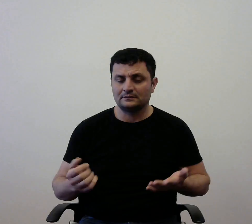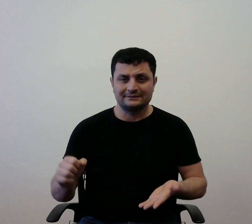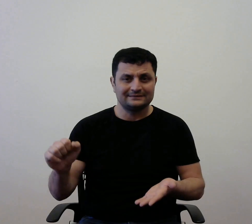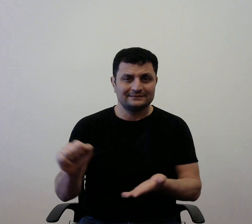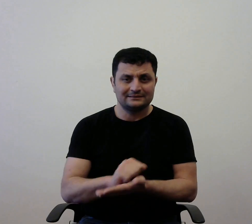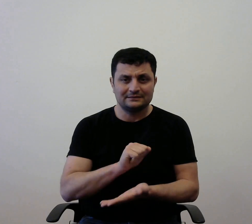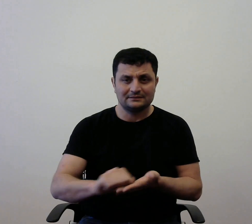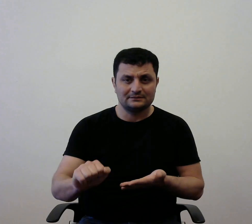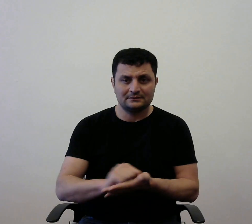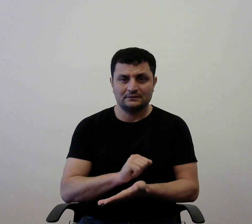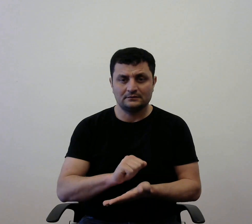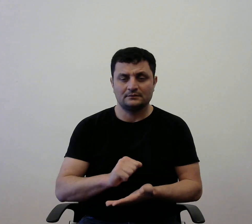sənəd